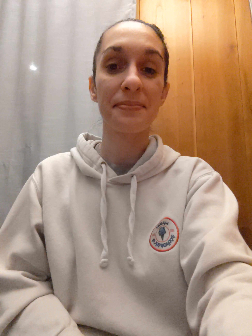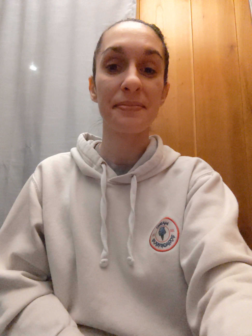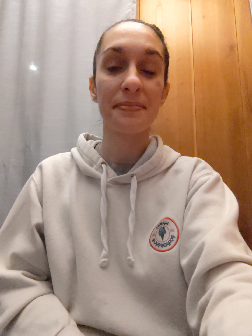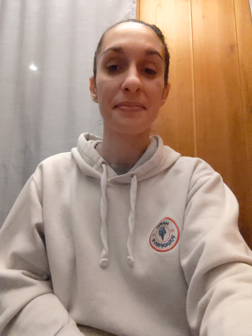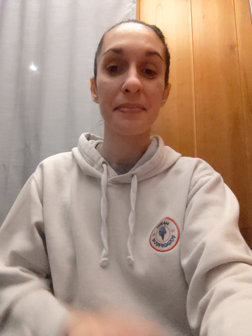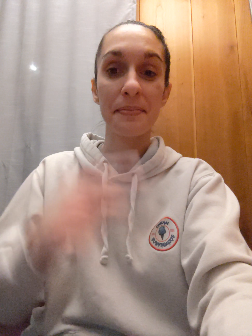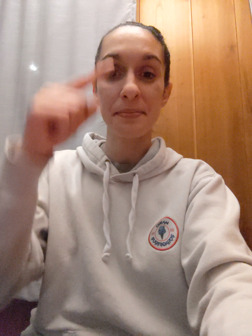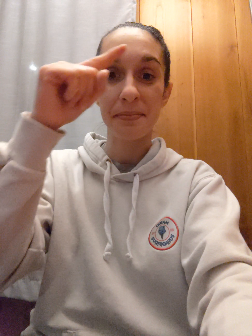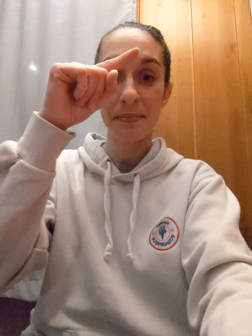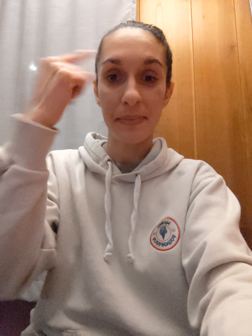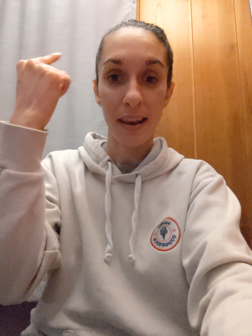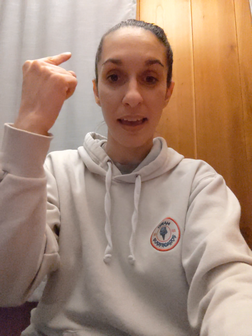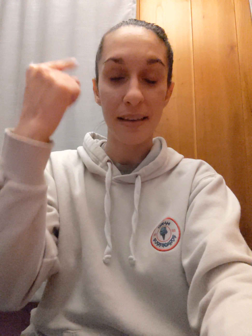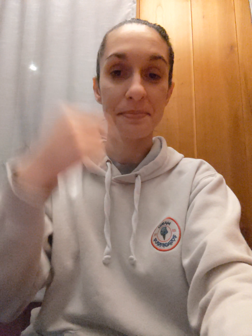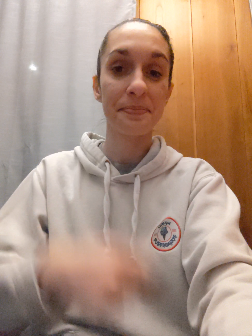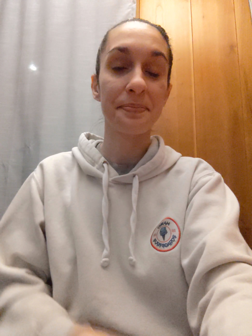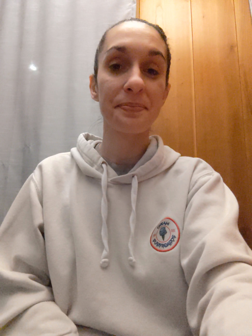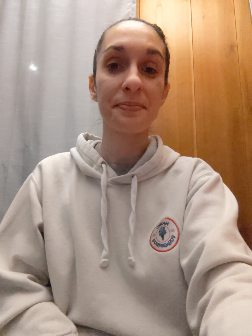black